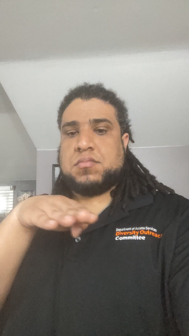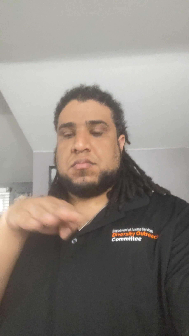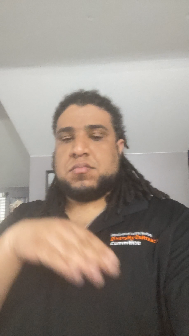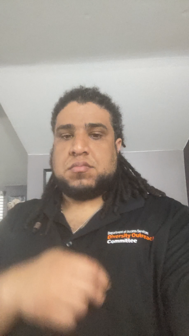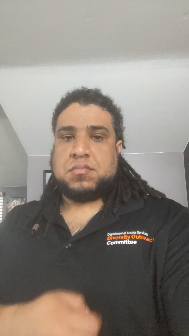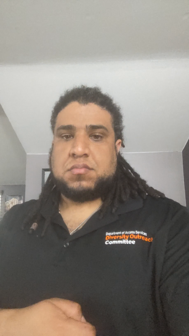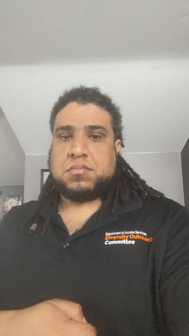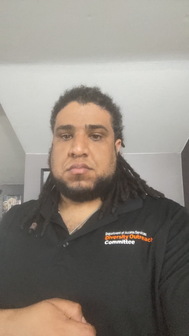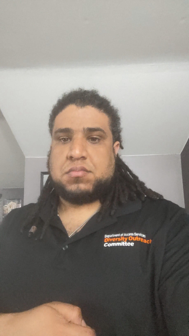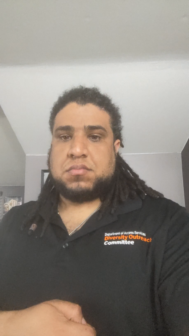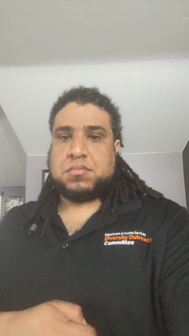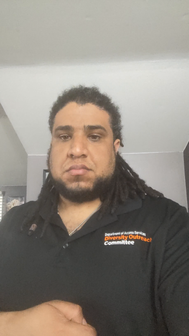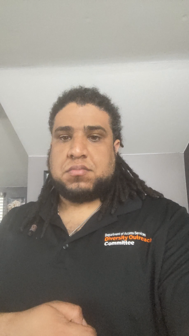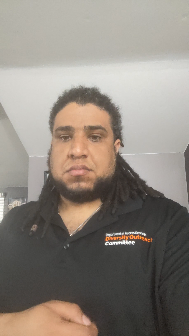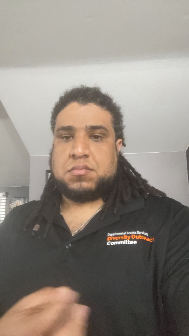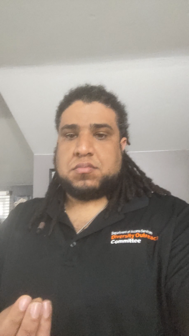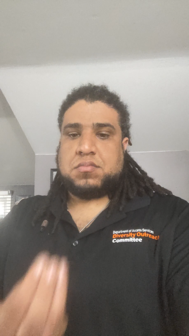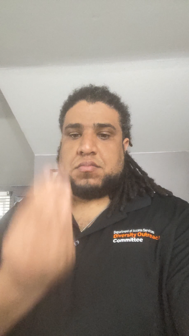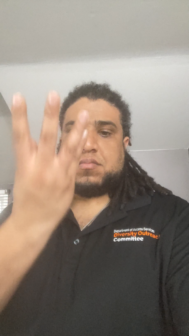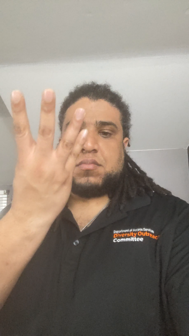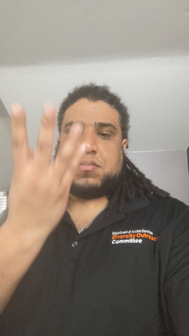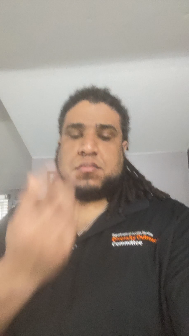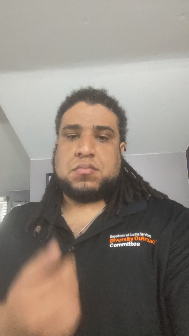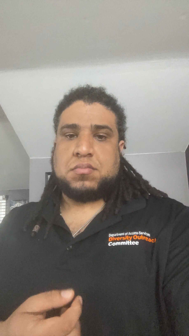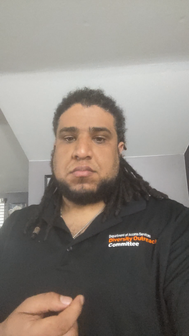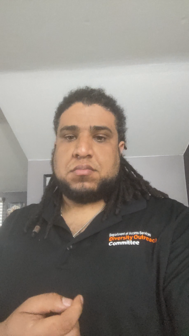plants